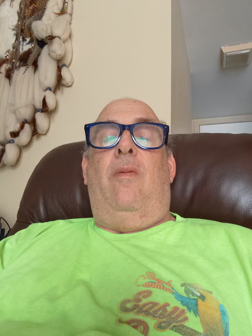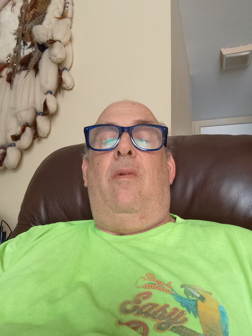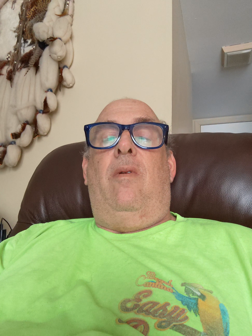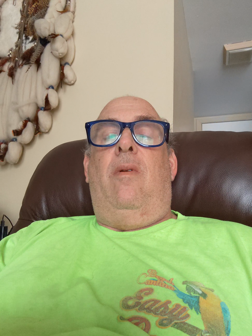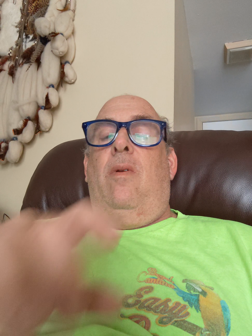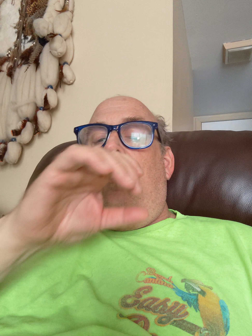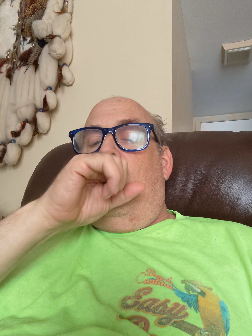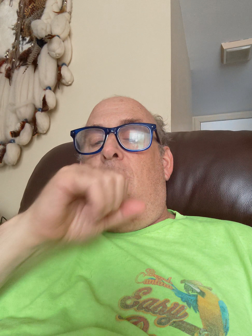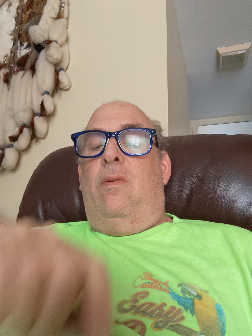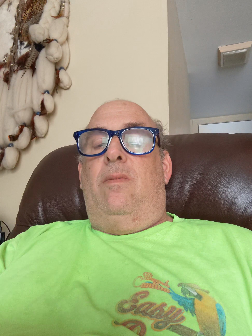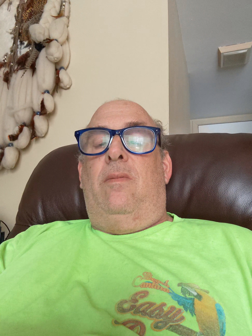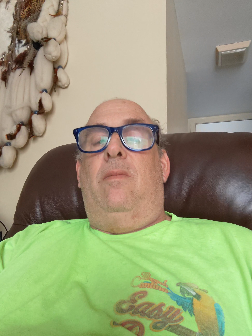orange